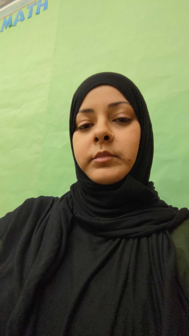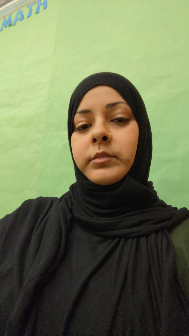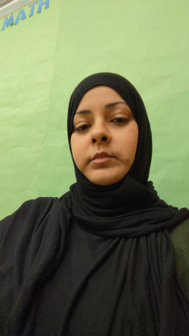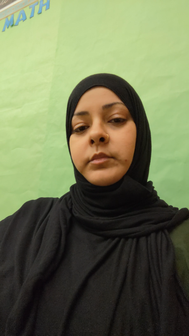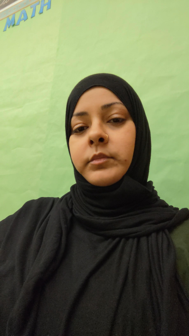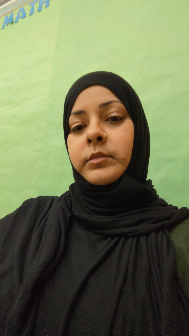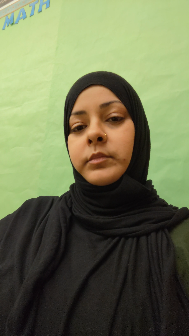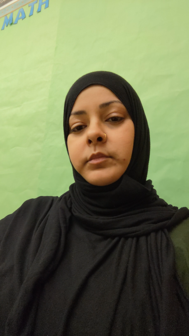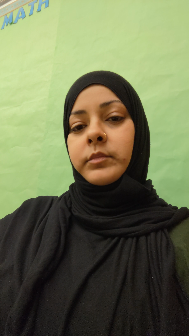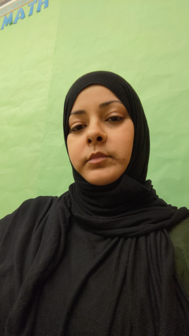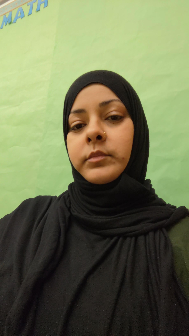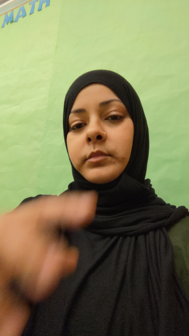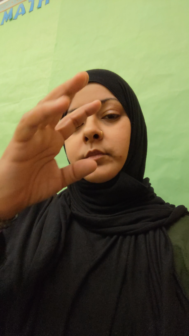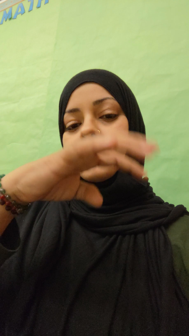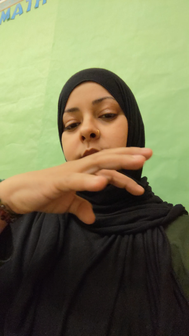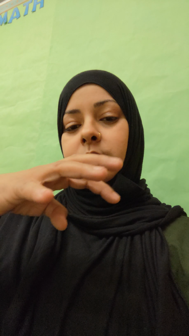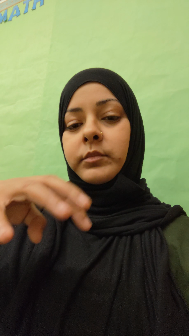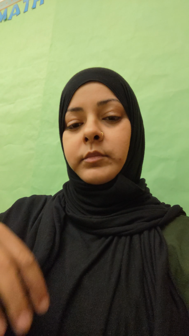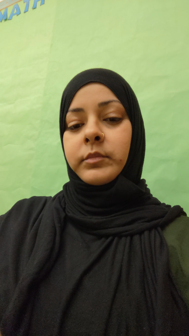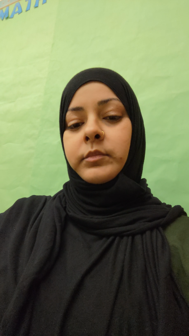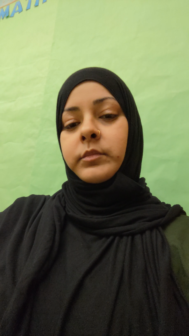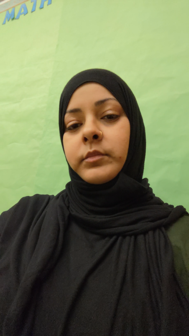grapes